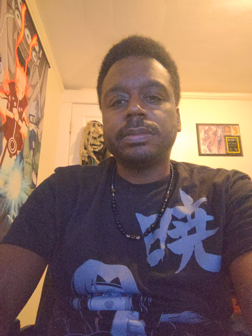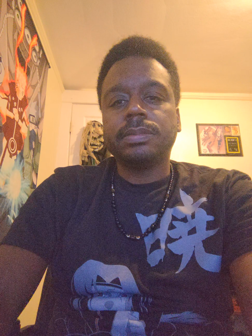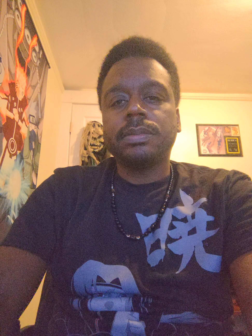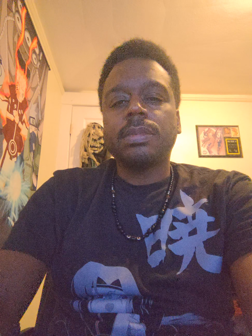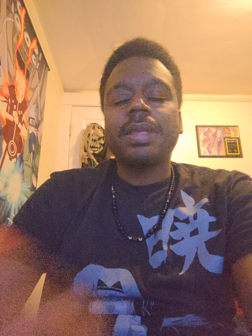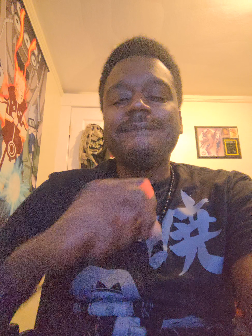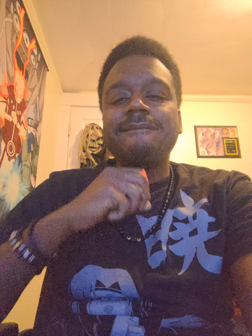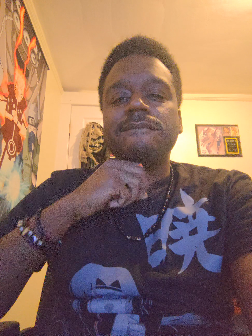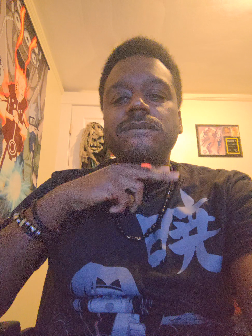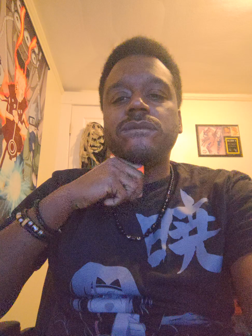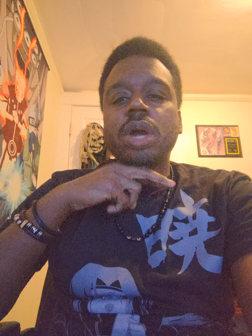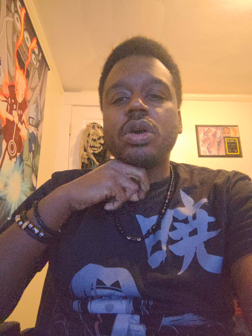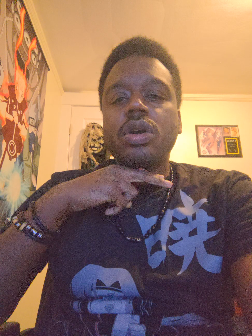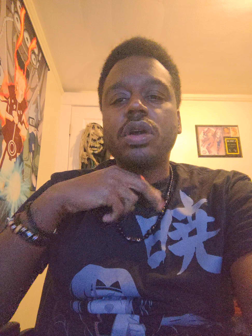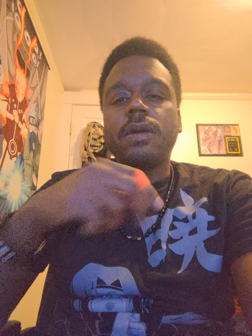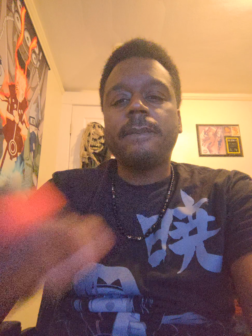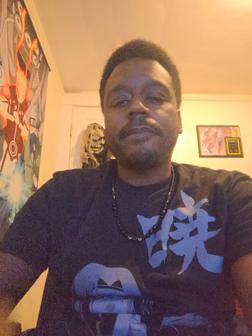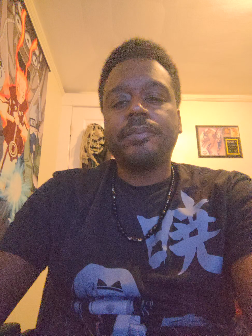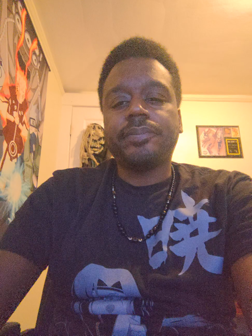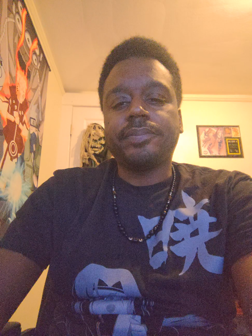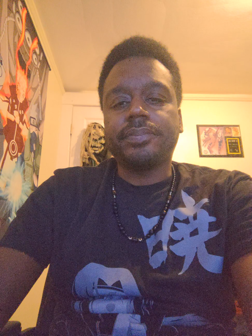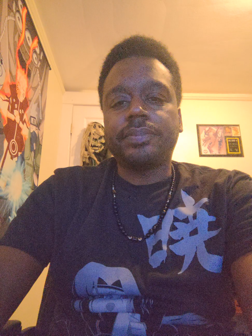frog